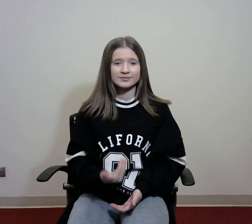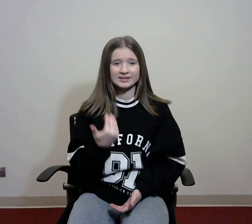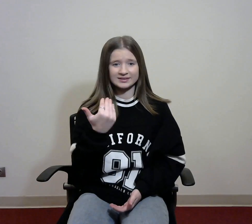siz